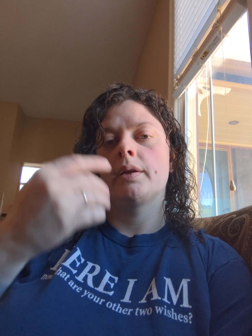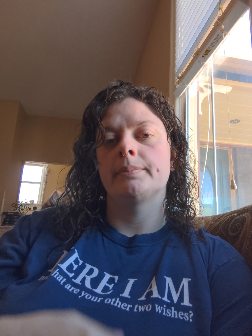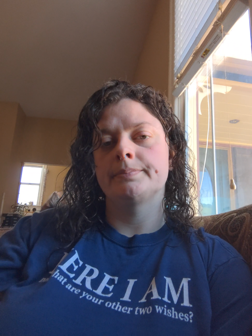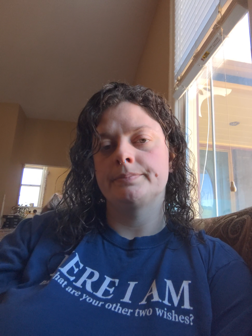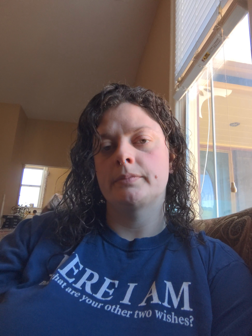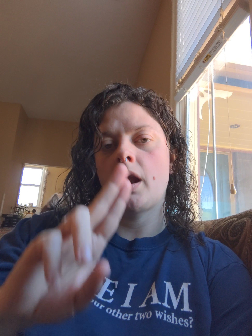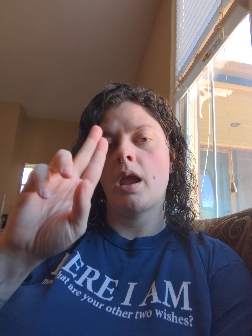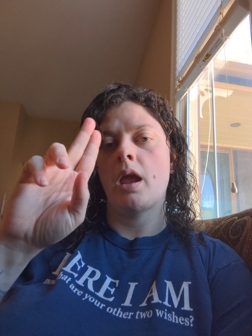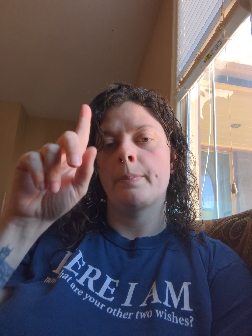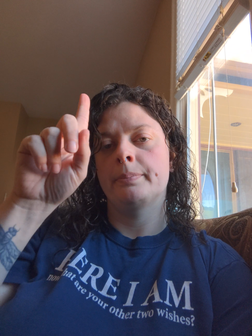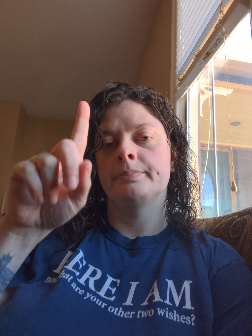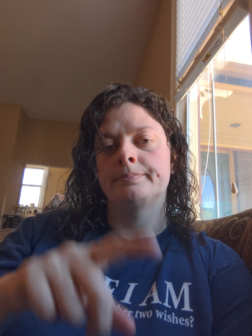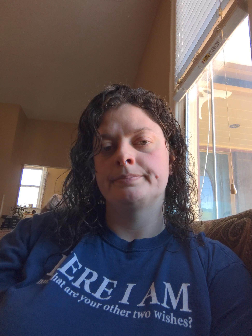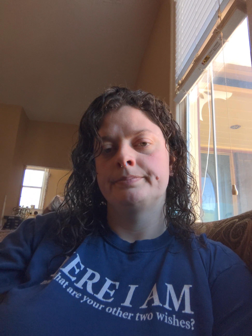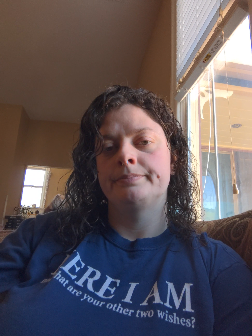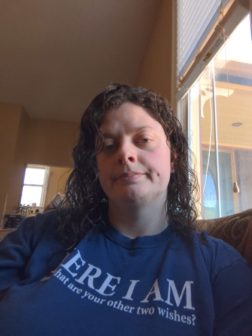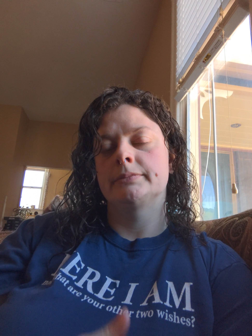up